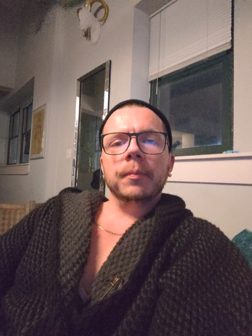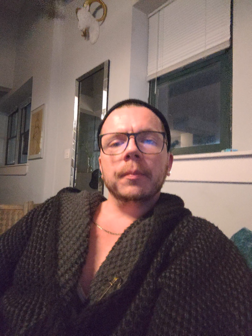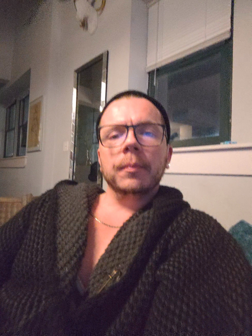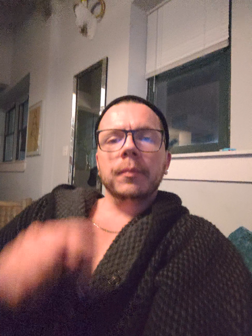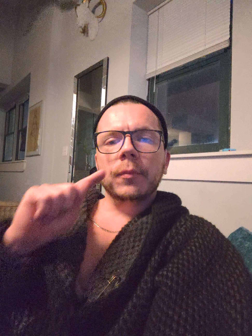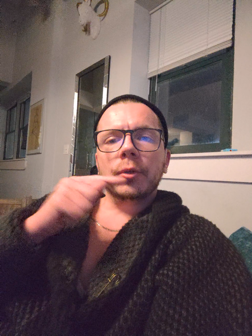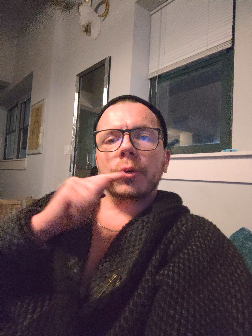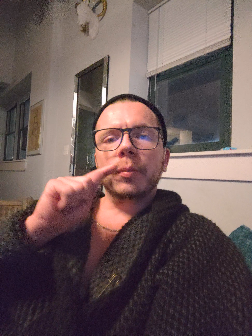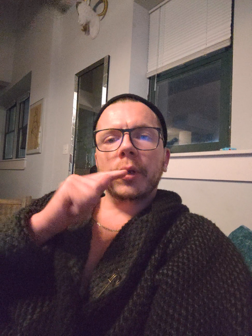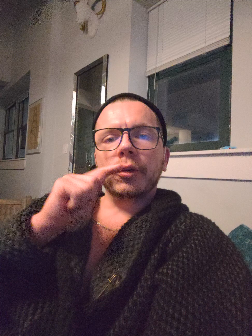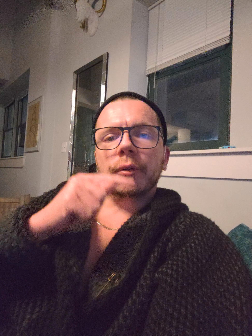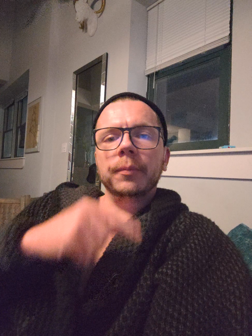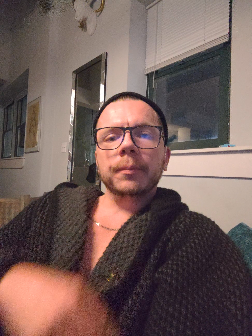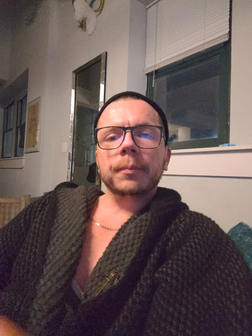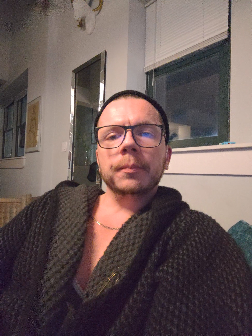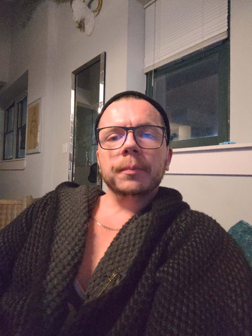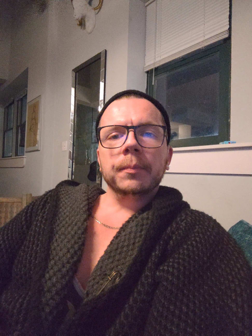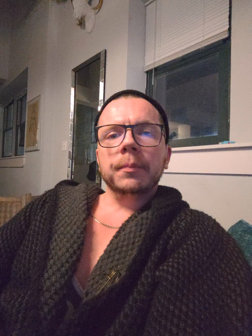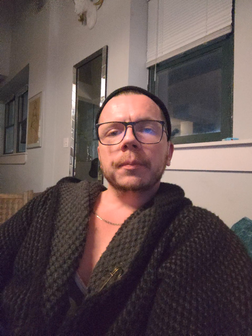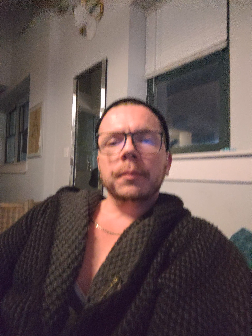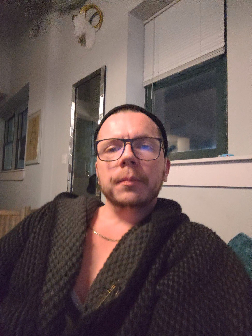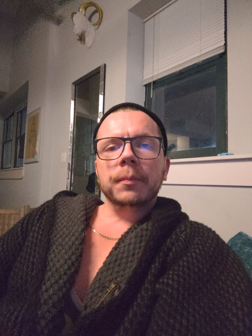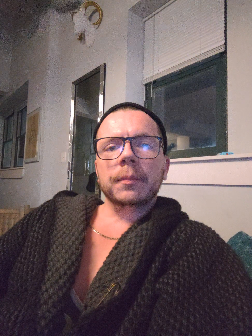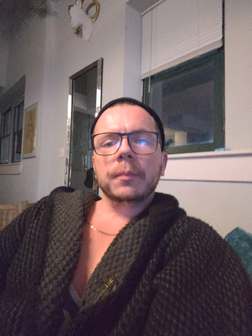toothbrush